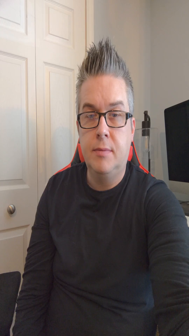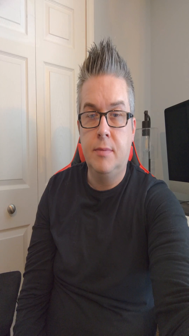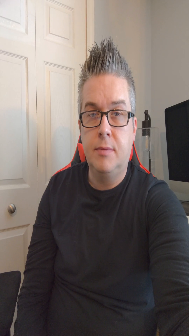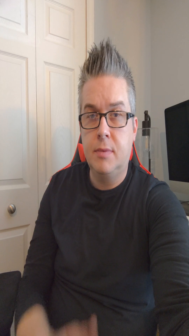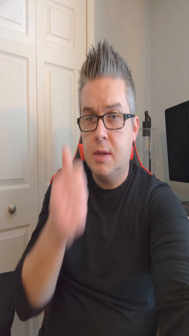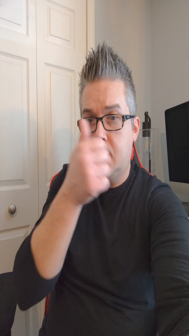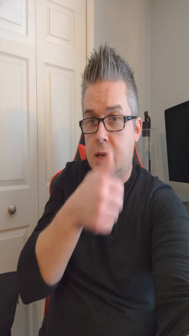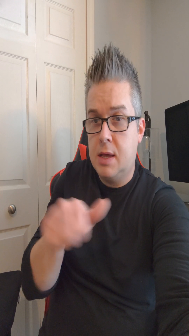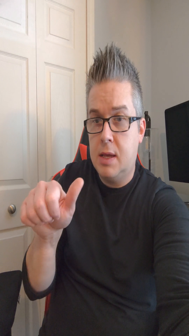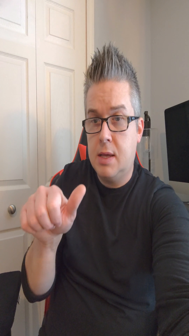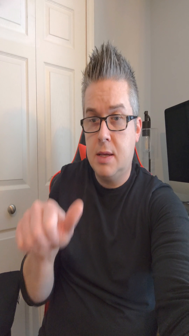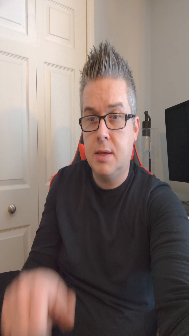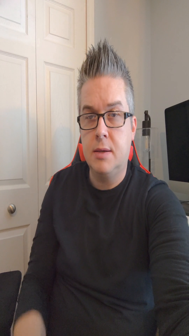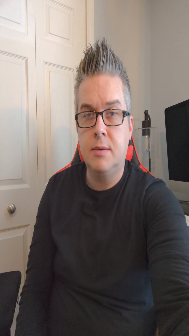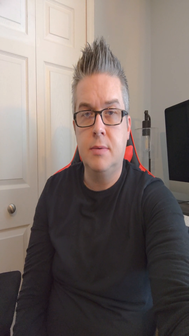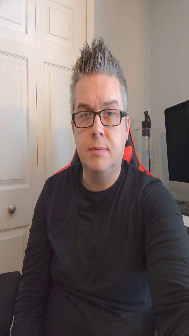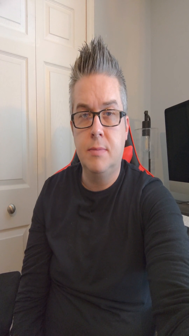any